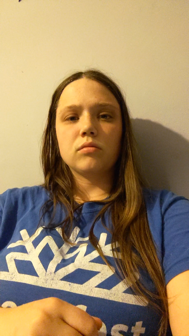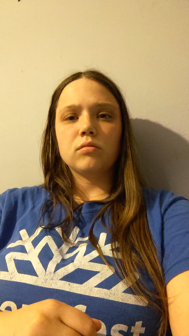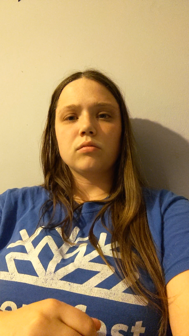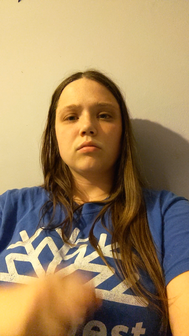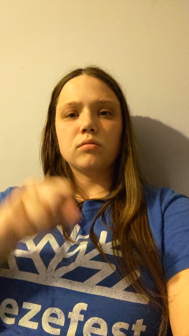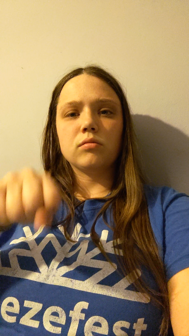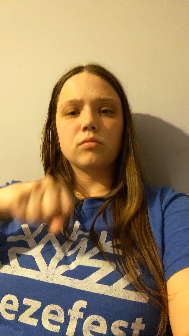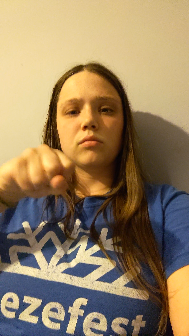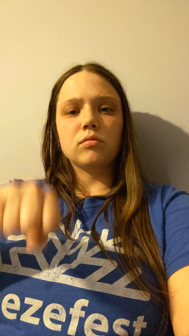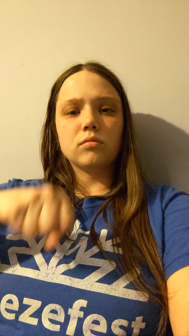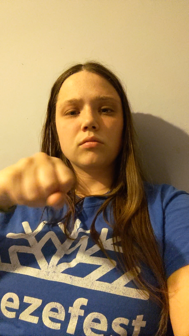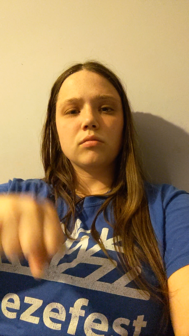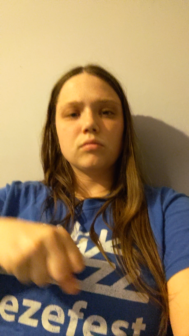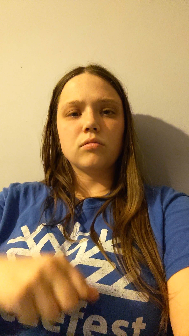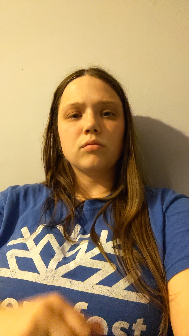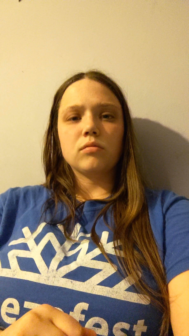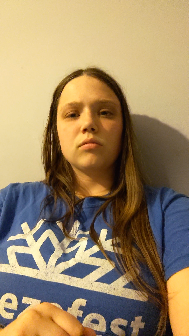bicycle